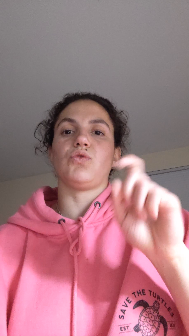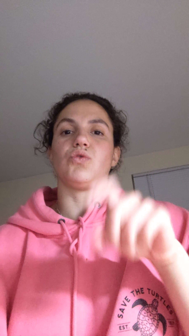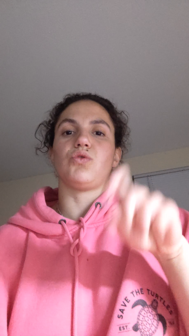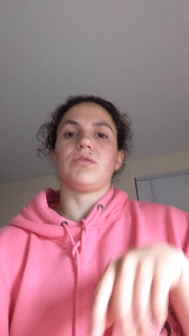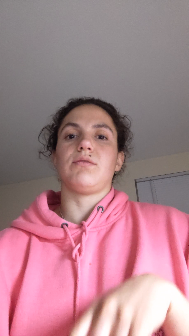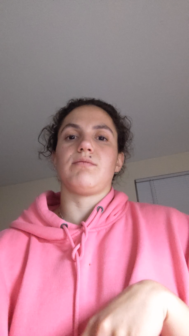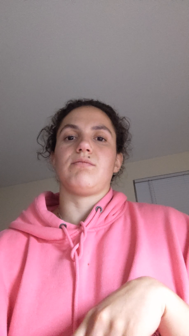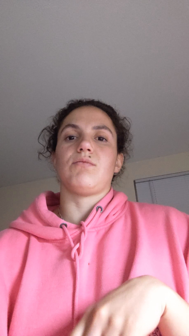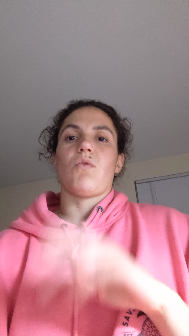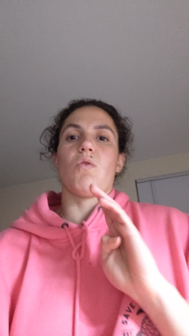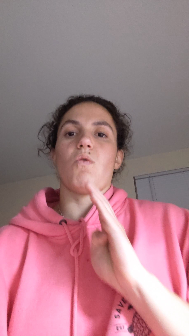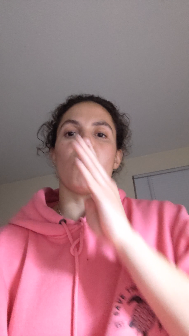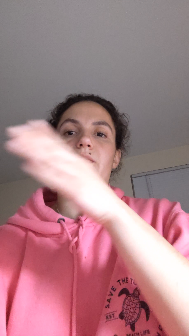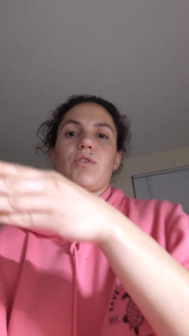over